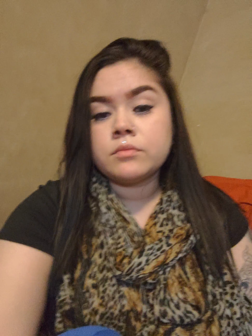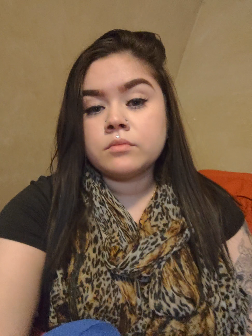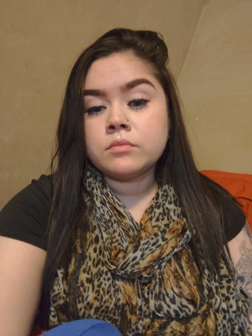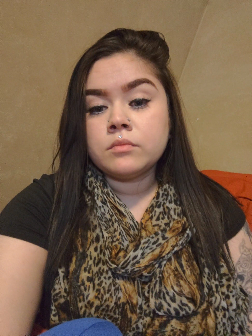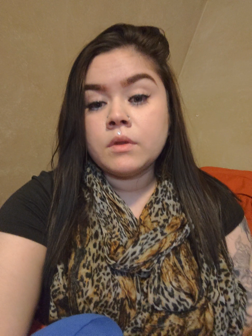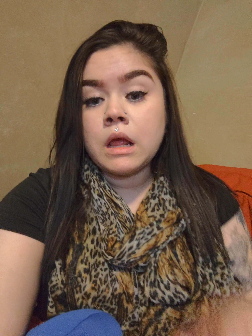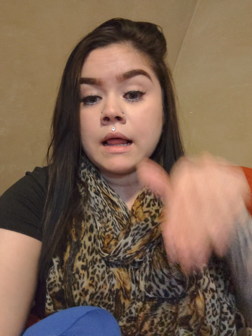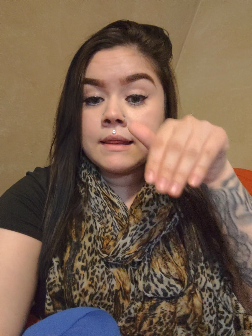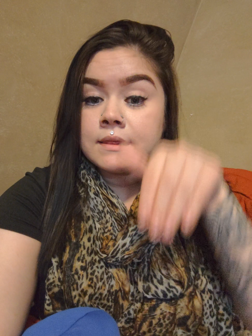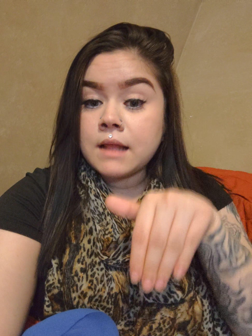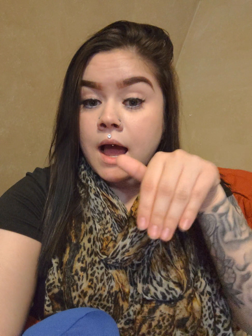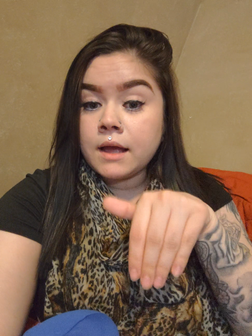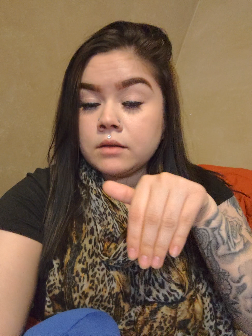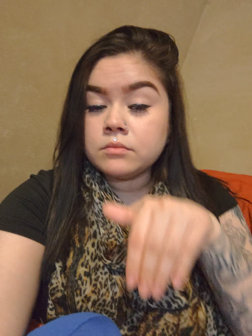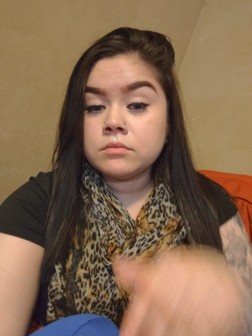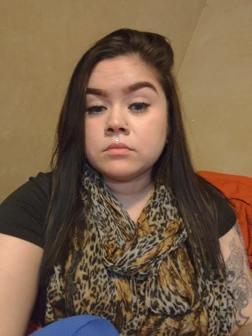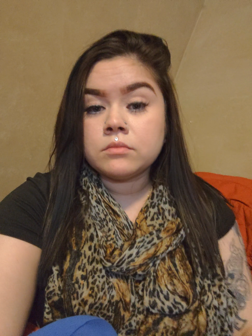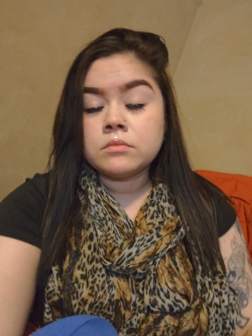night